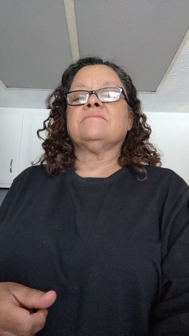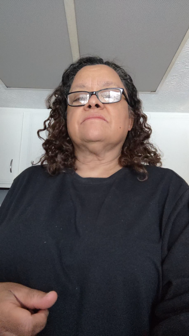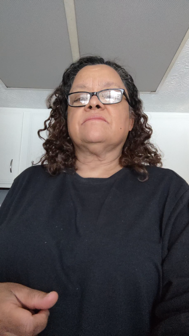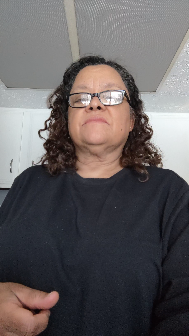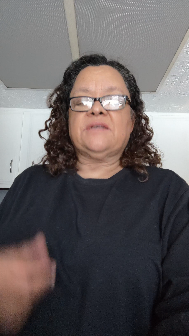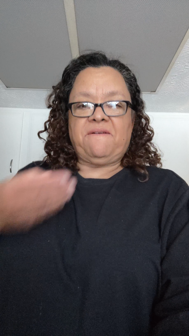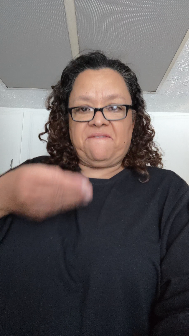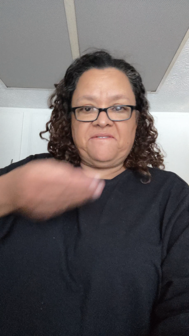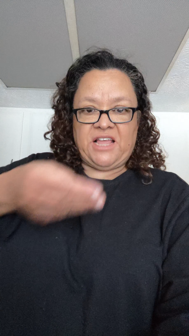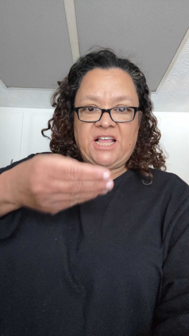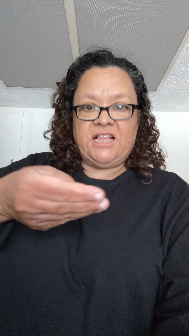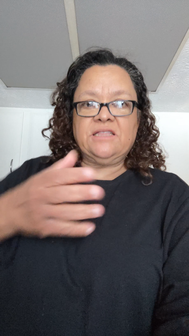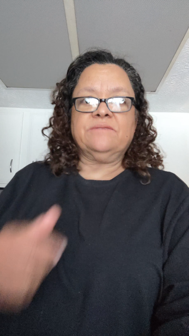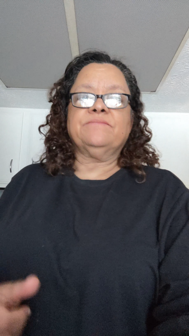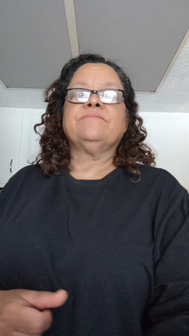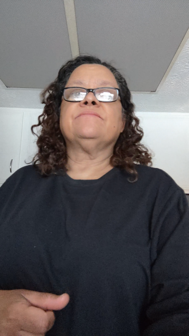feed